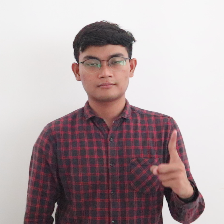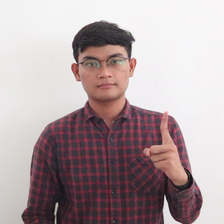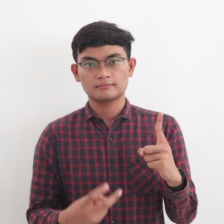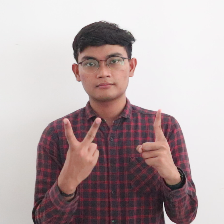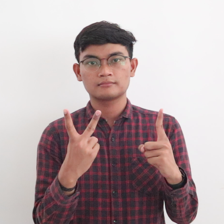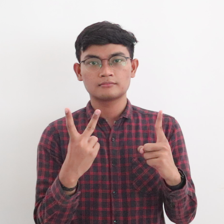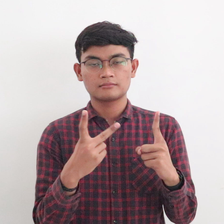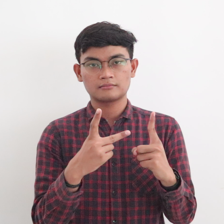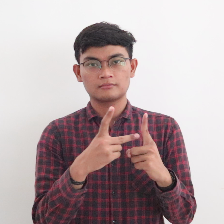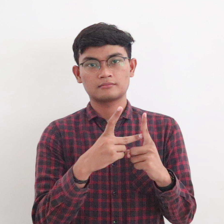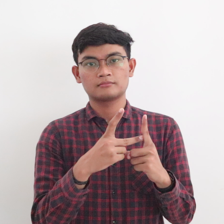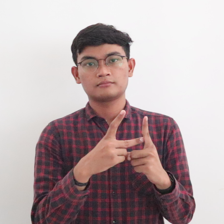H